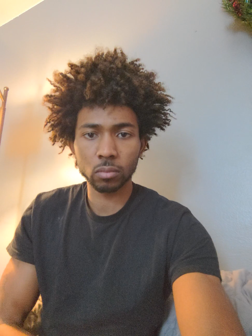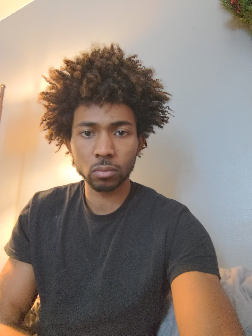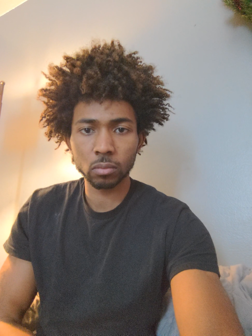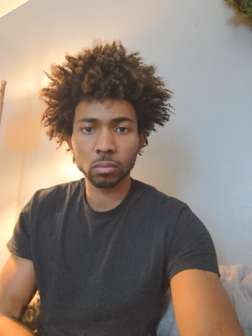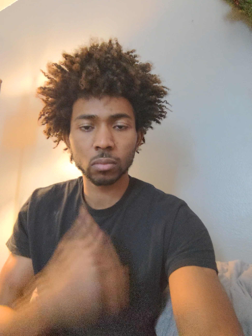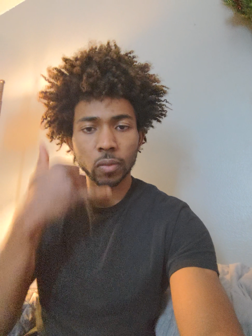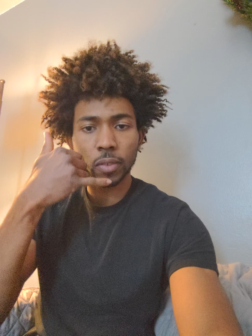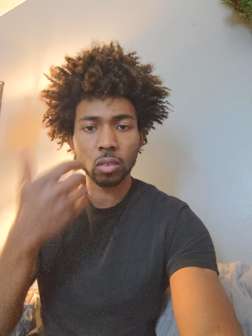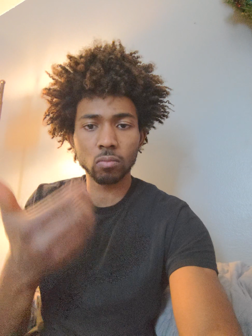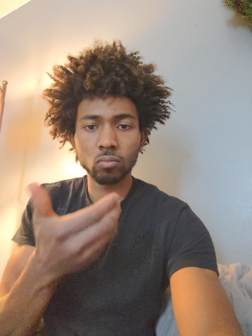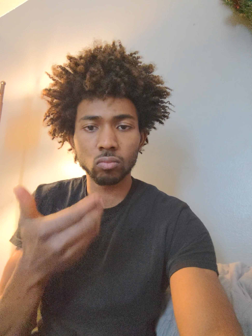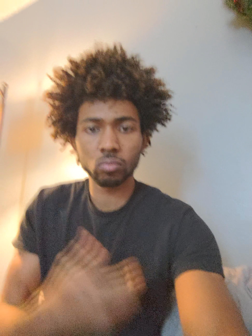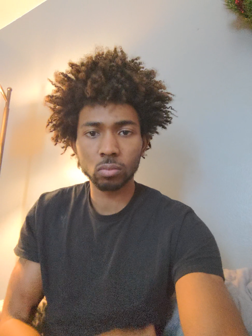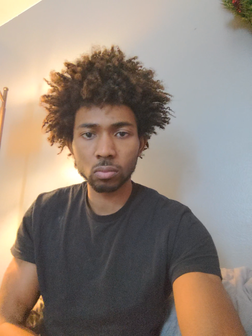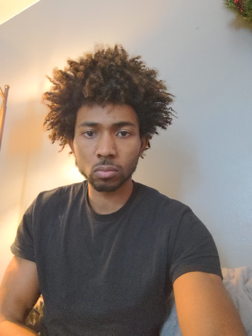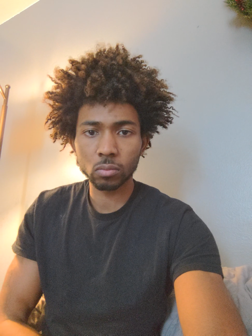call on the phone